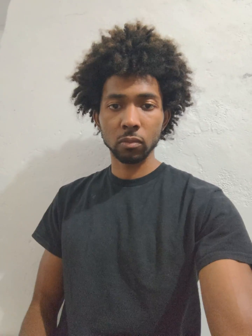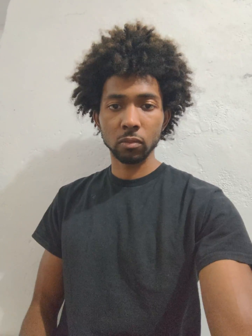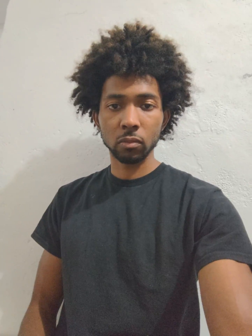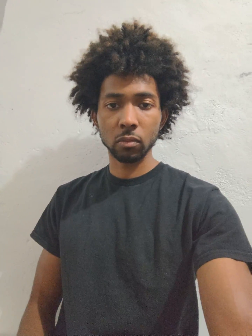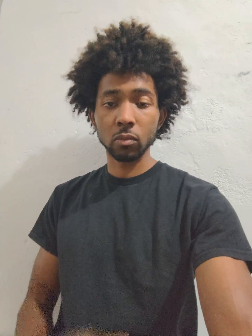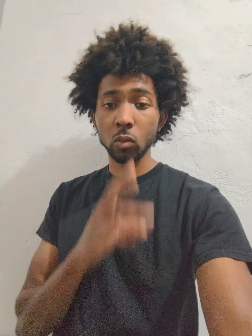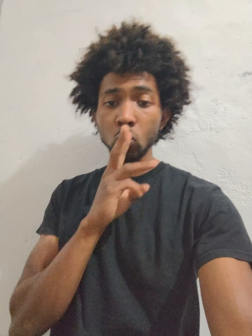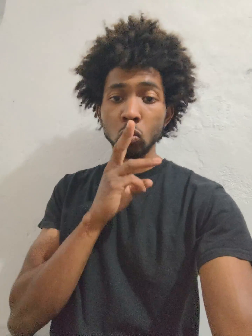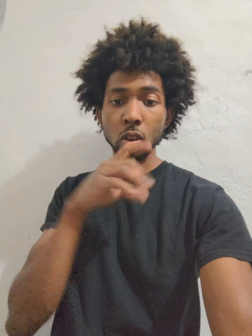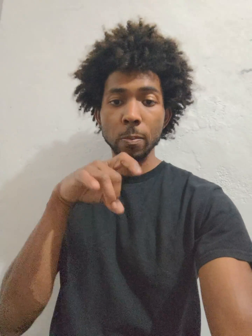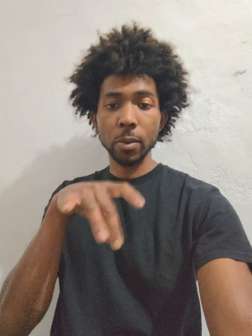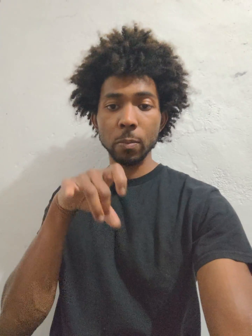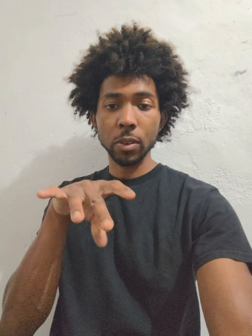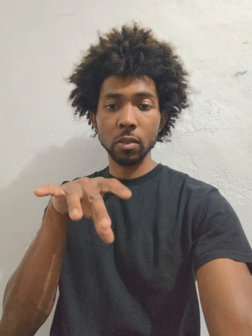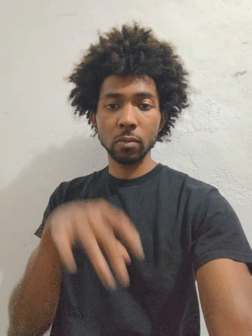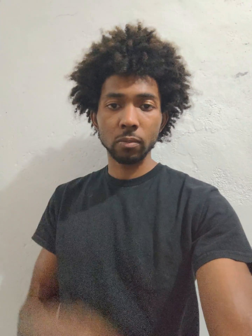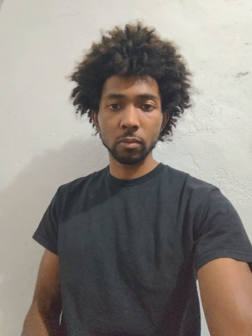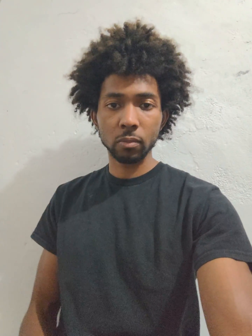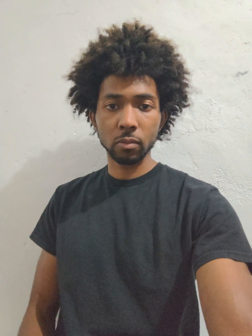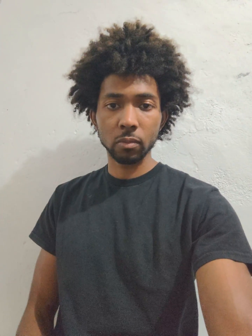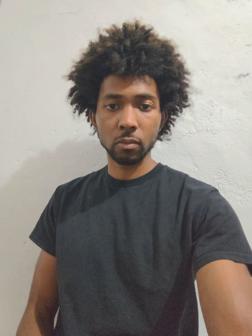melon